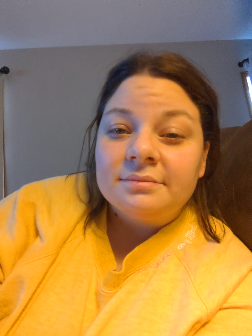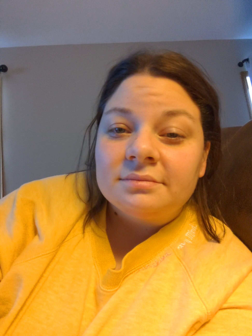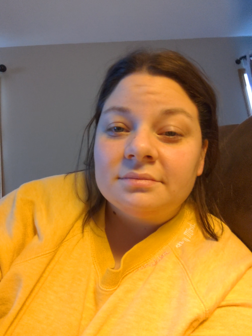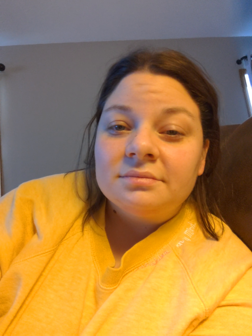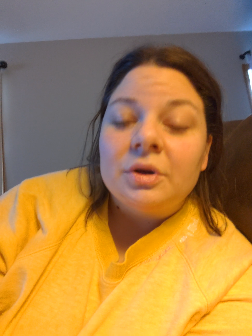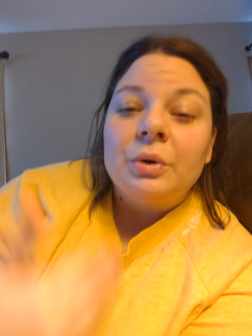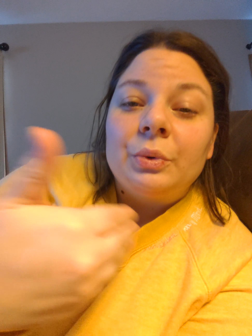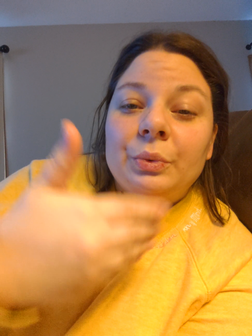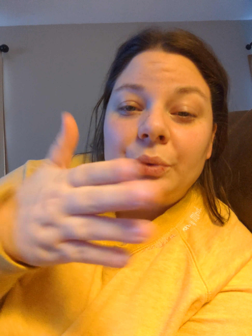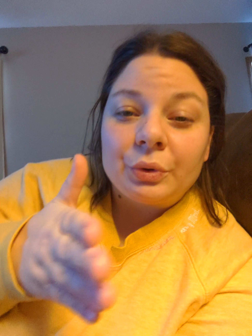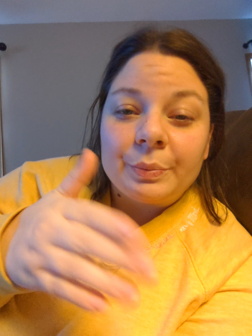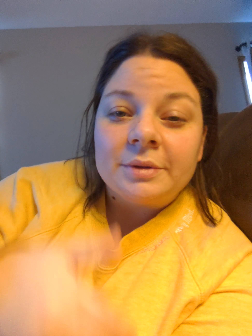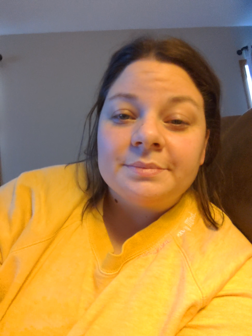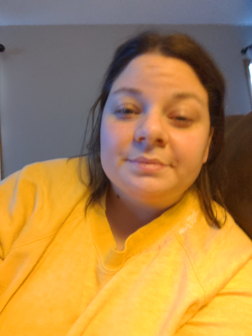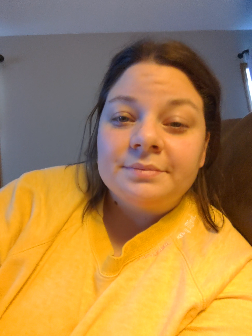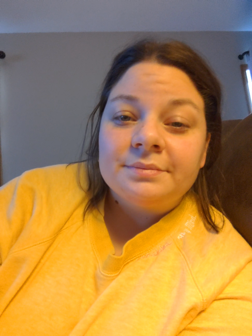room